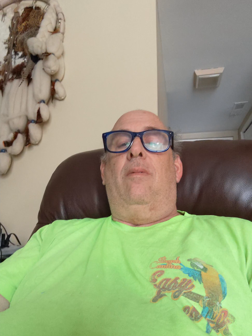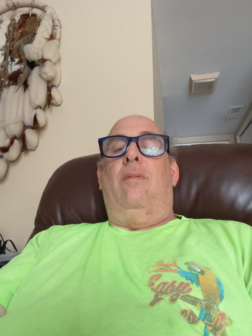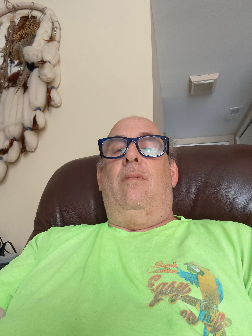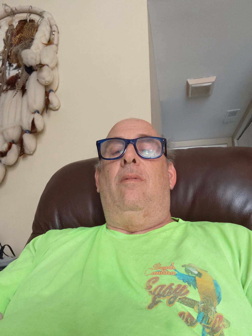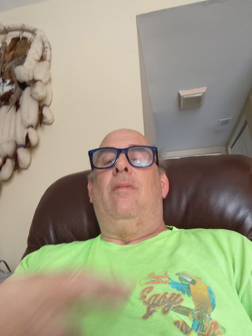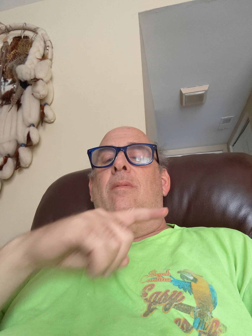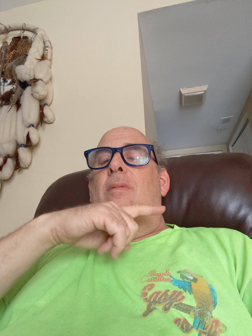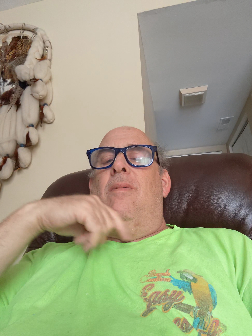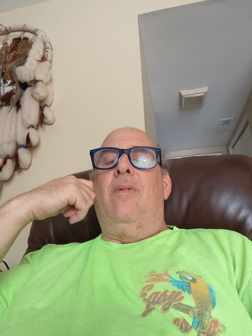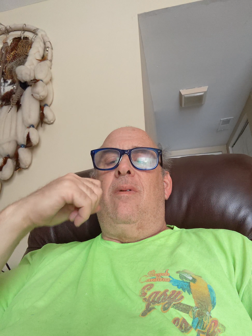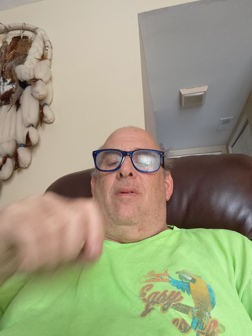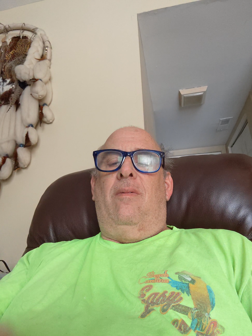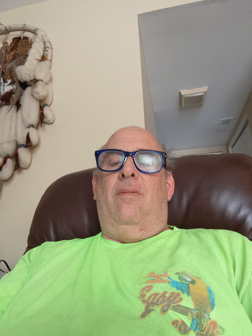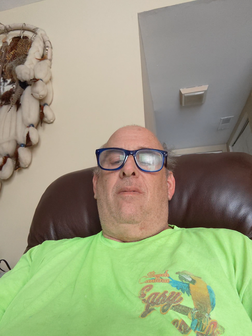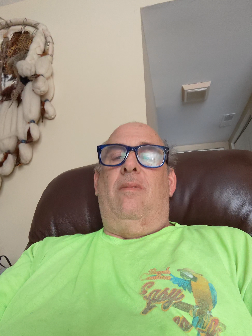dry